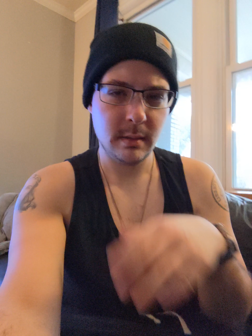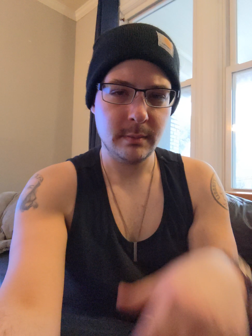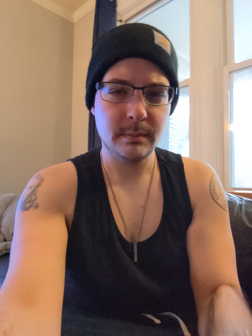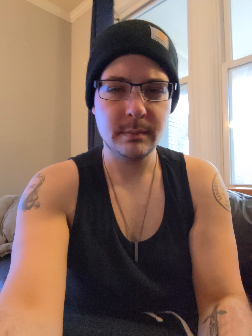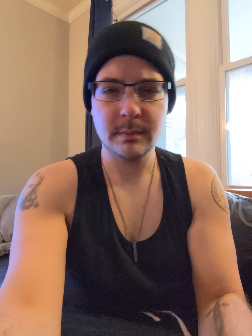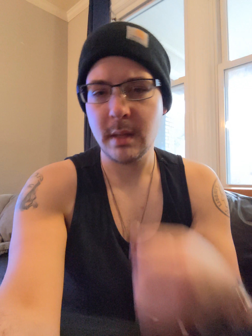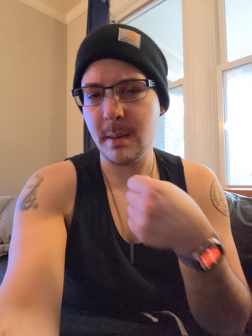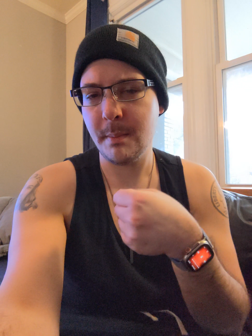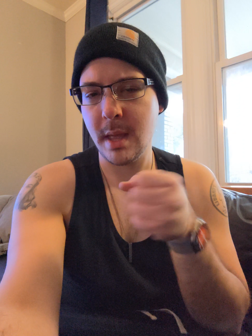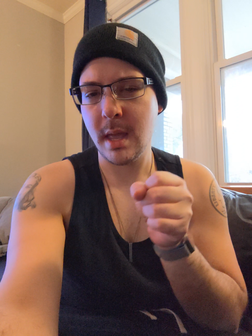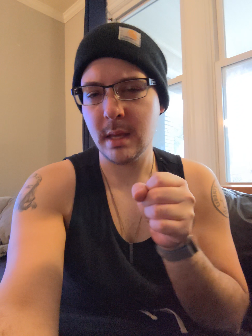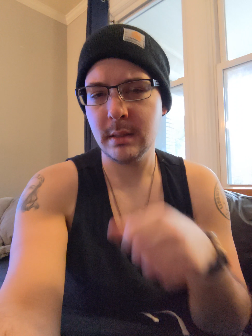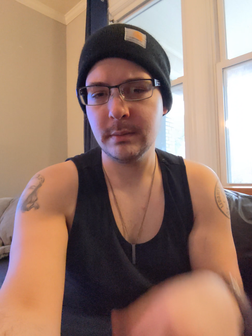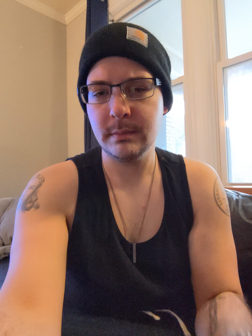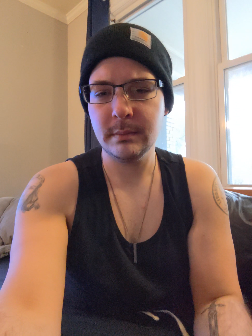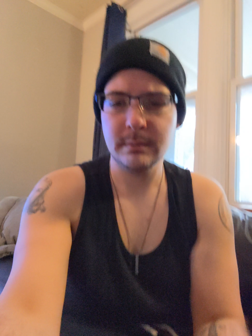make